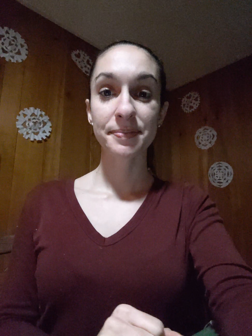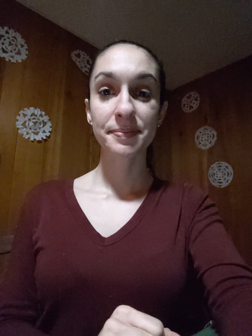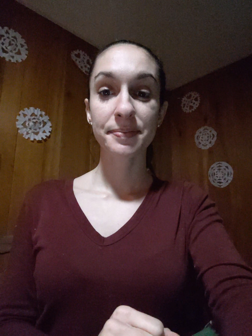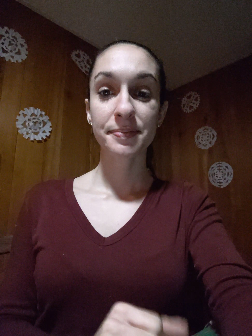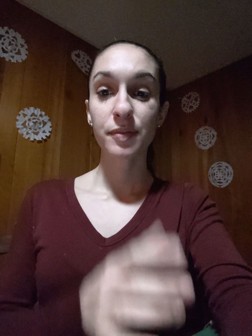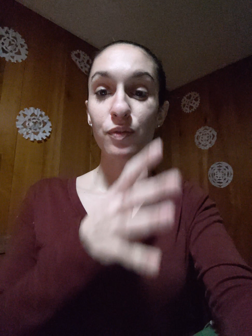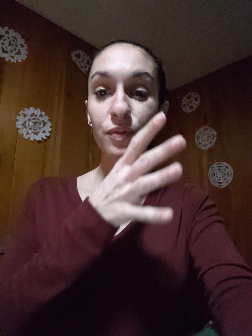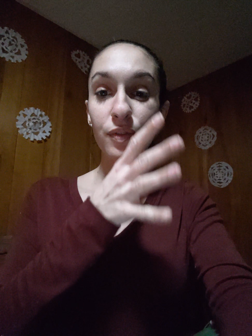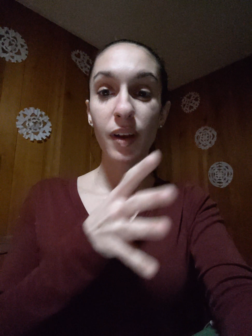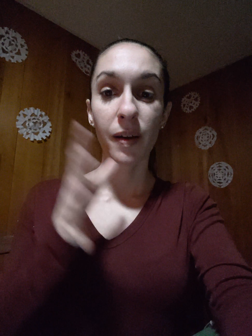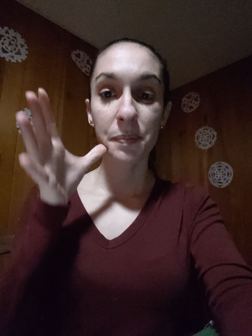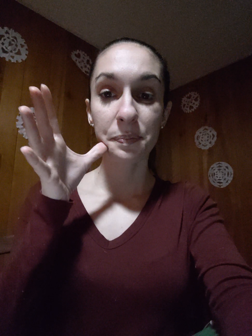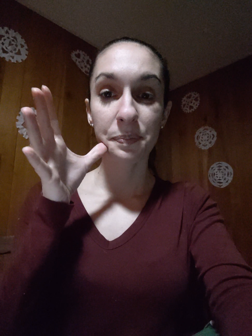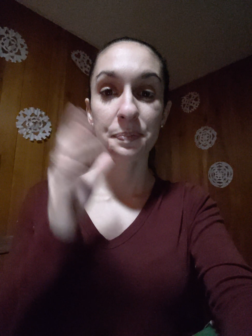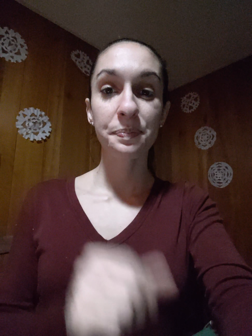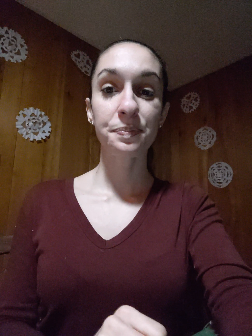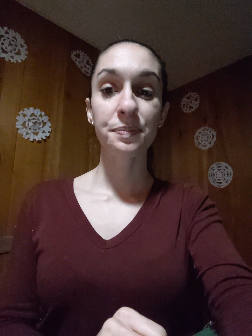farm